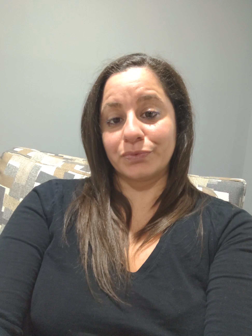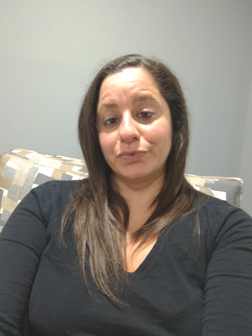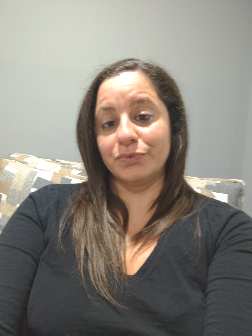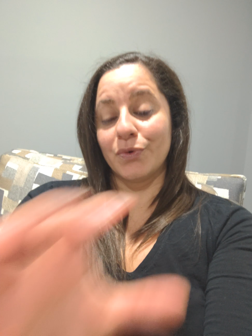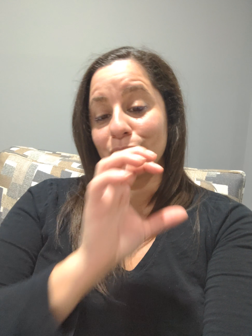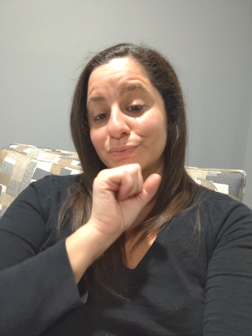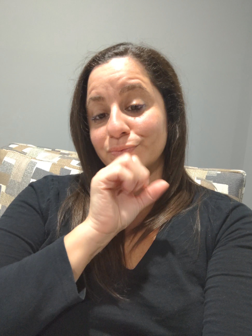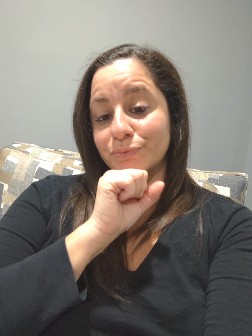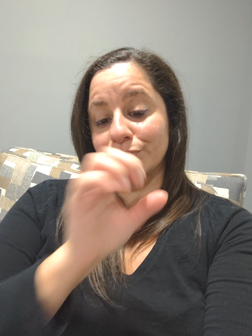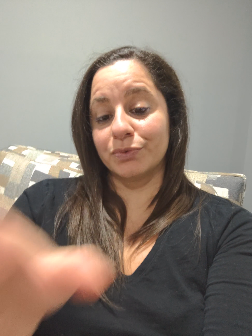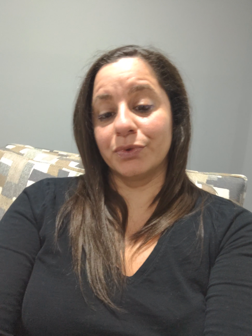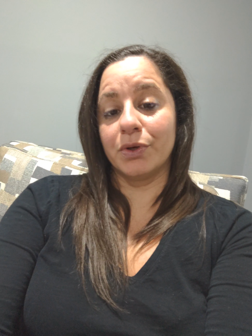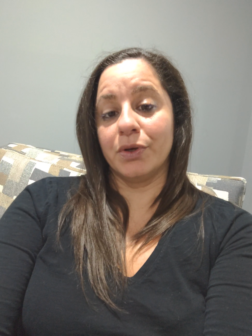orange